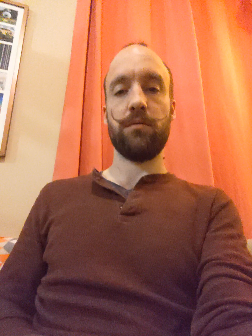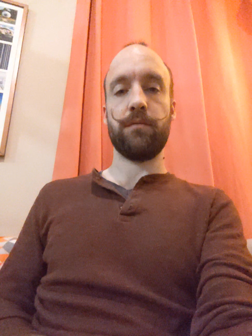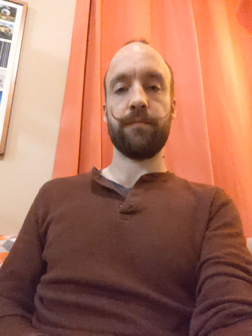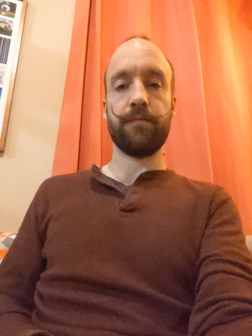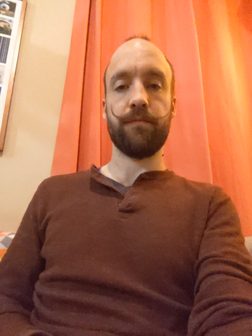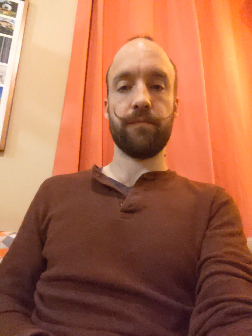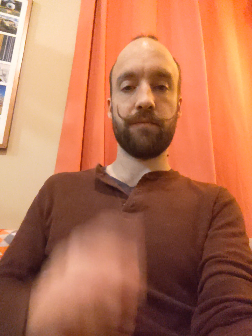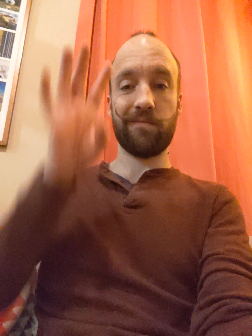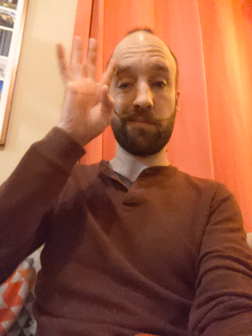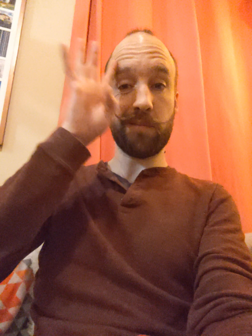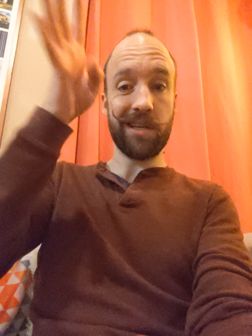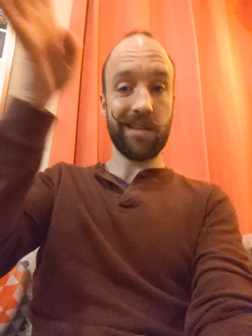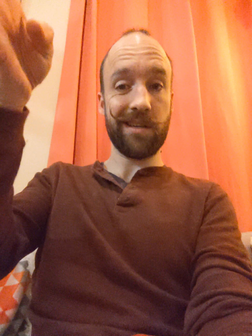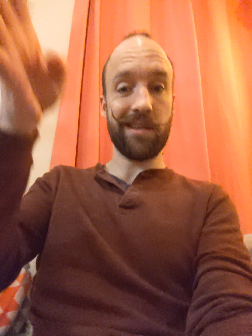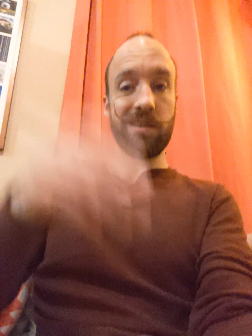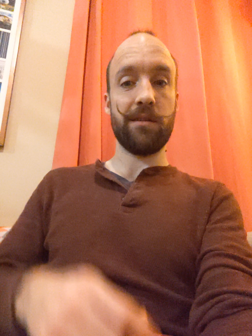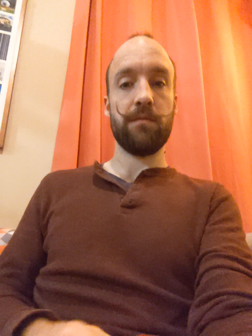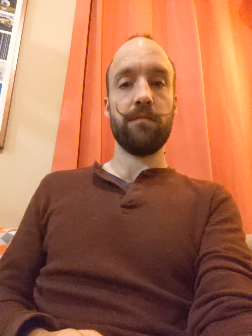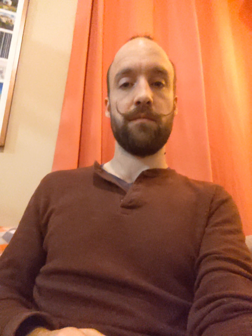pretend